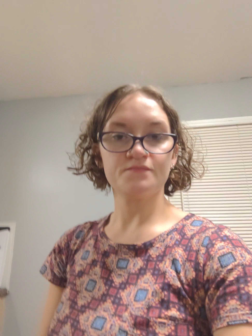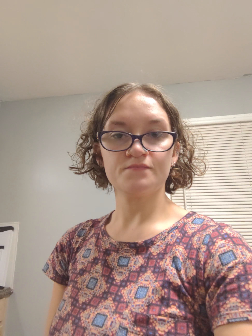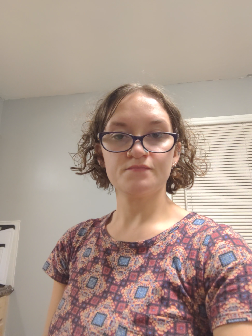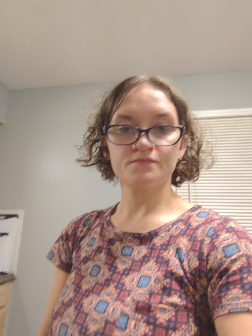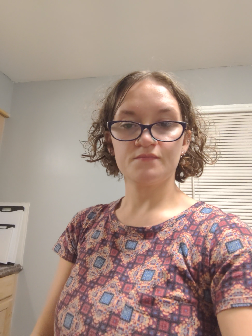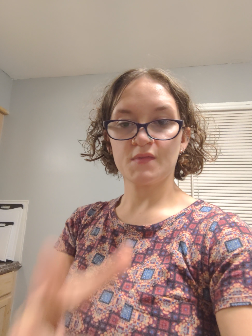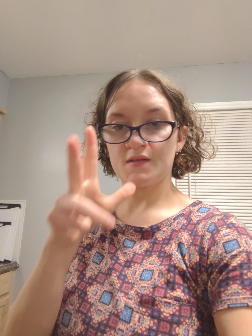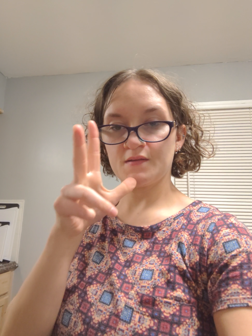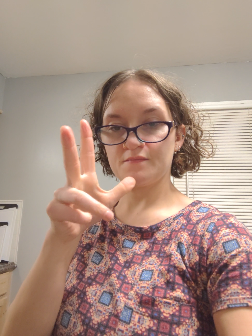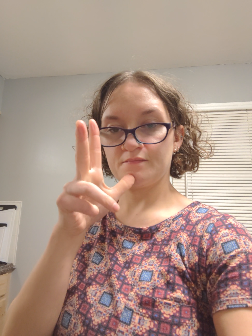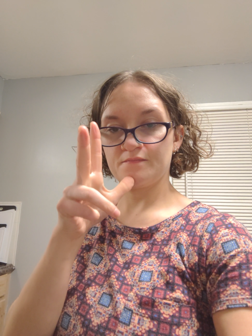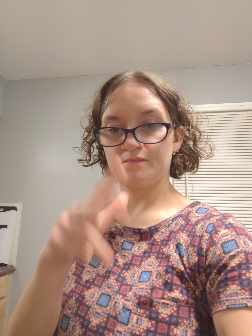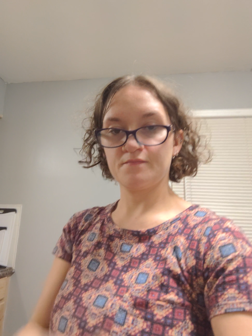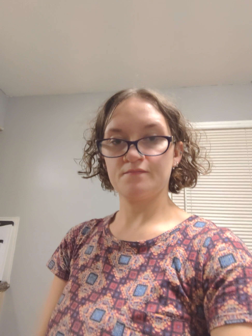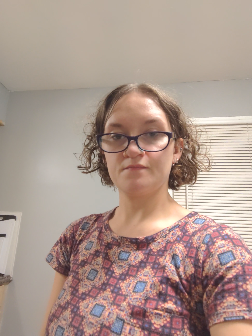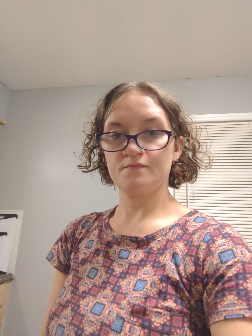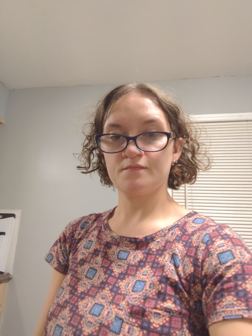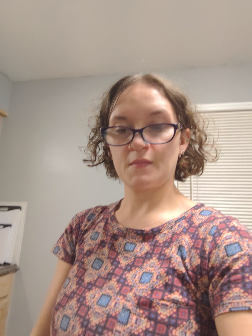hen